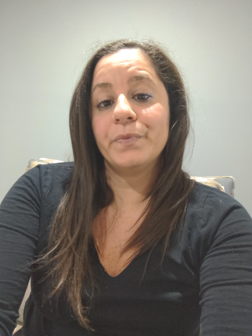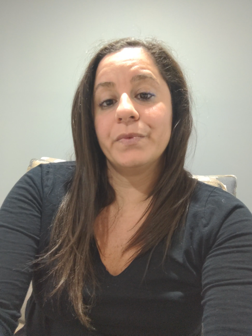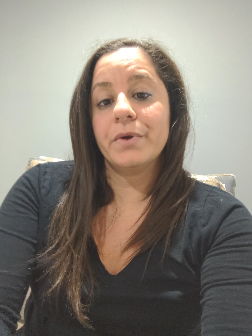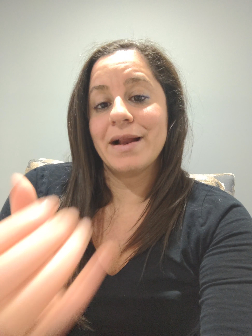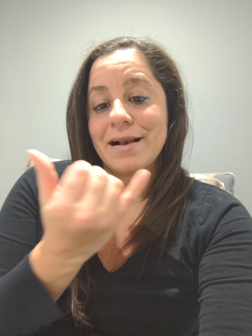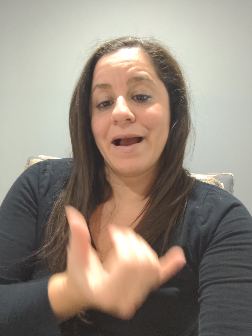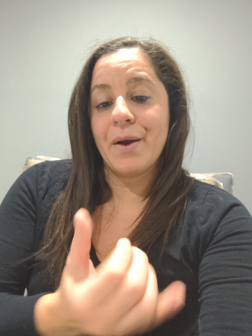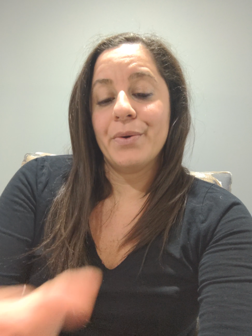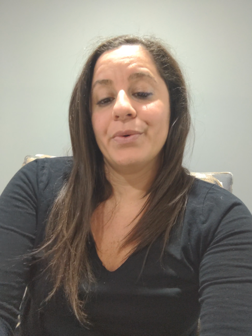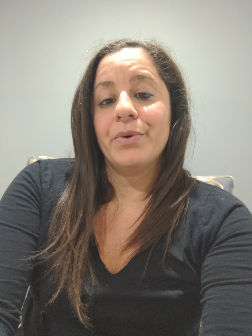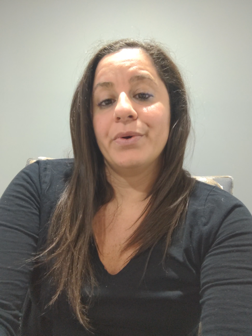now